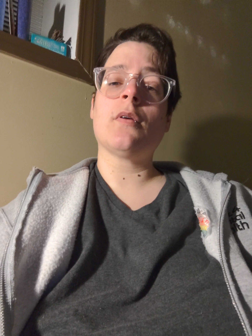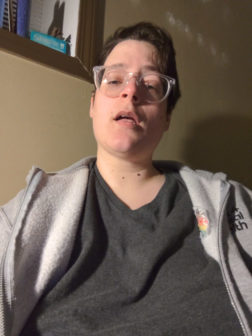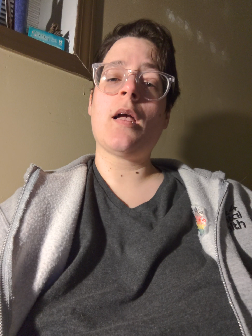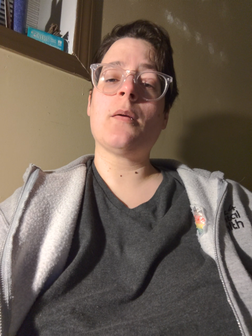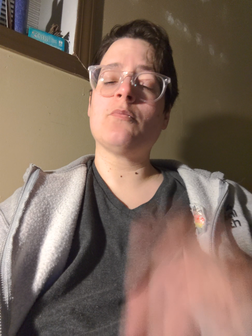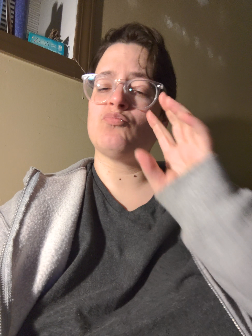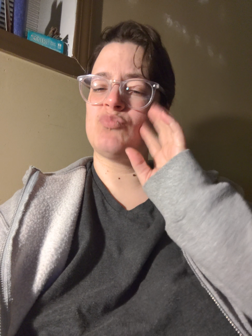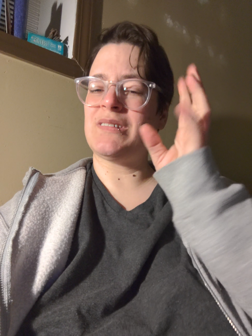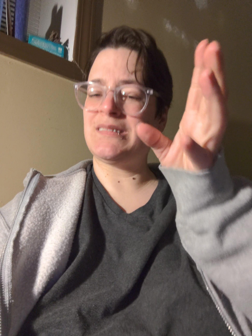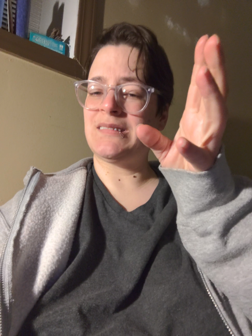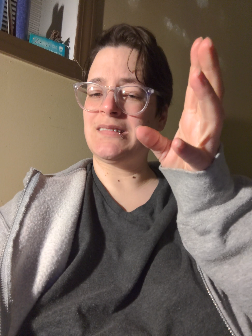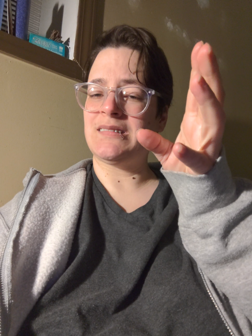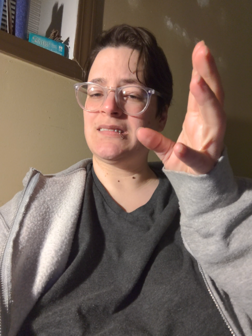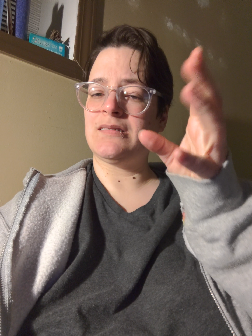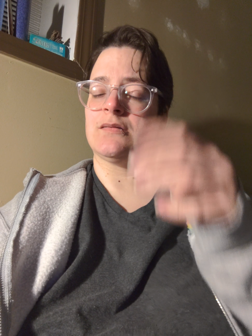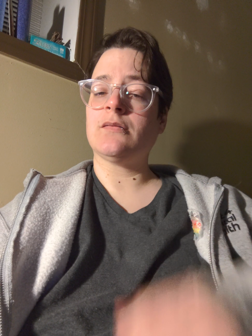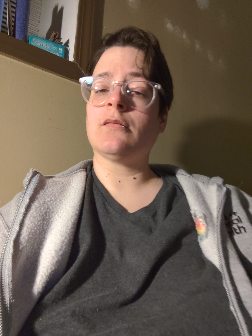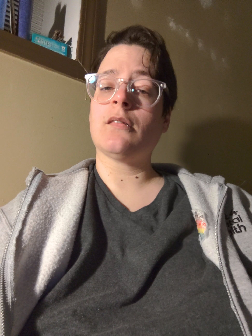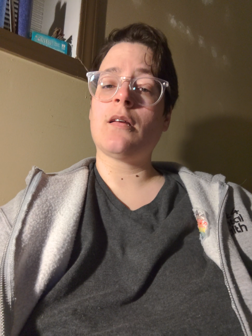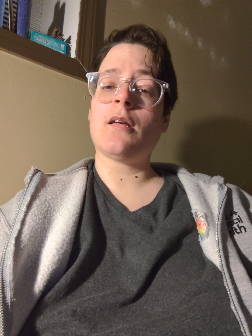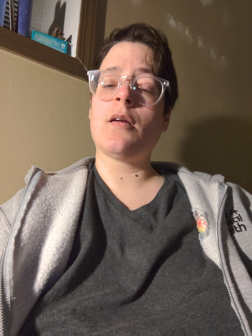pretend